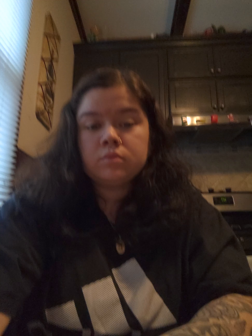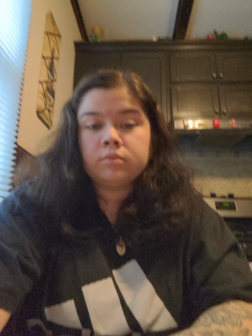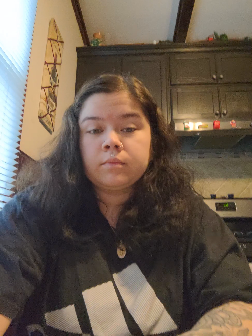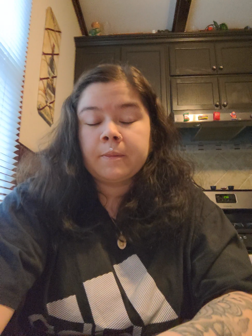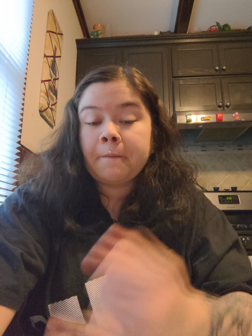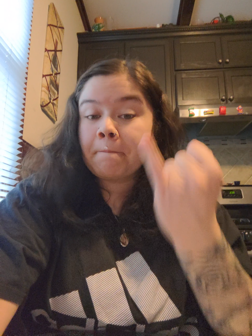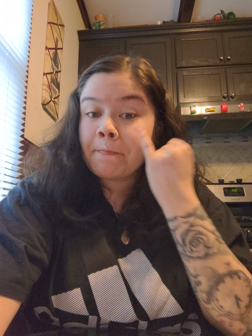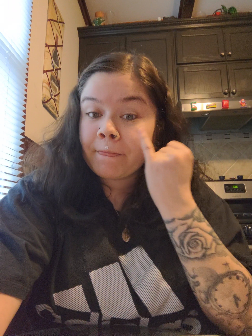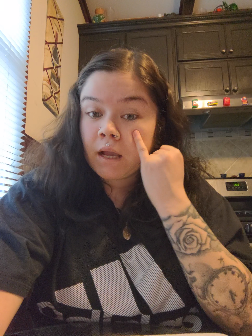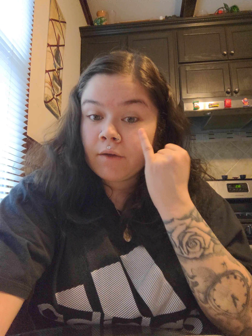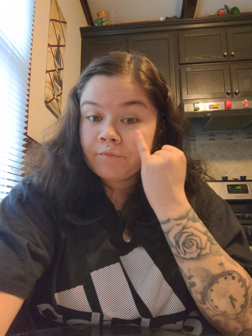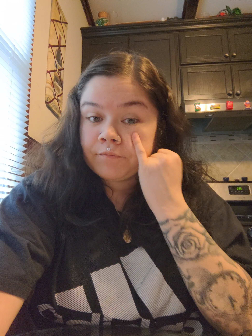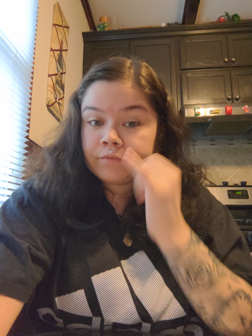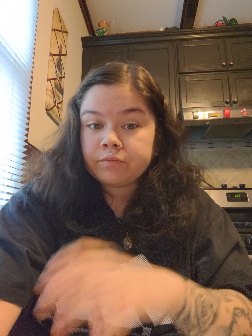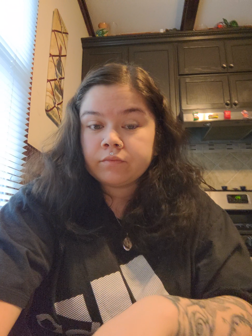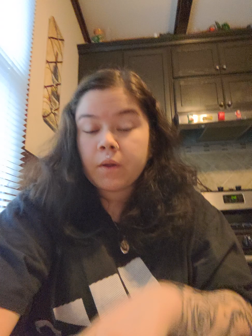if